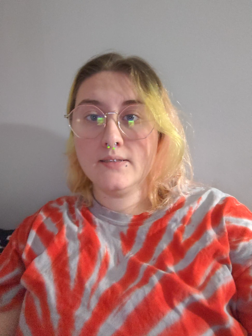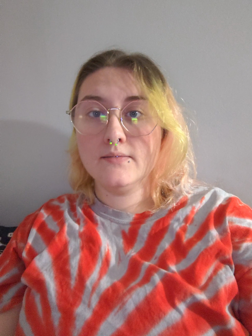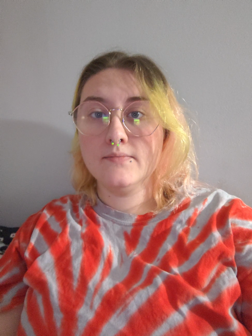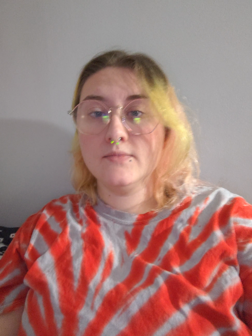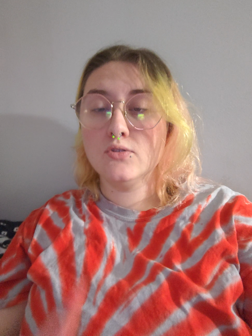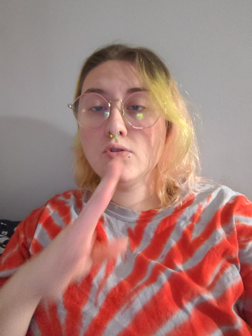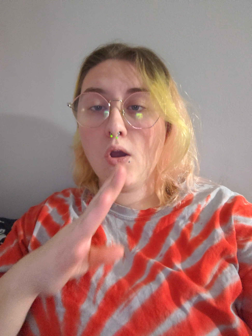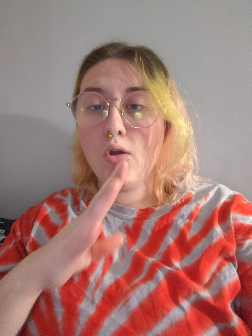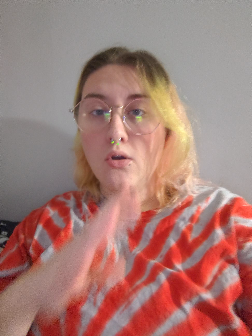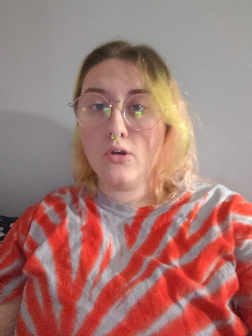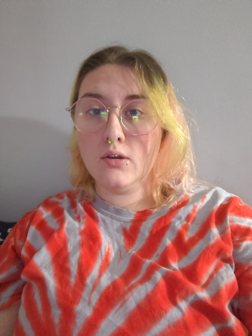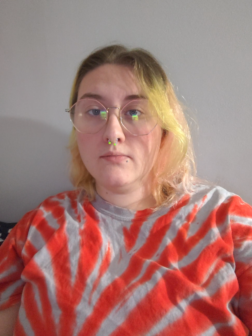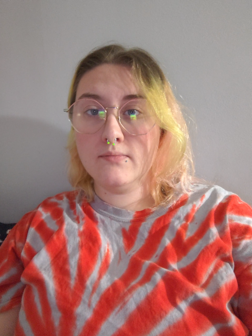talk